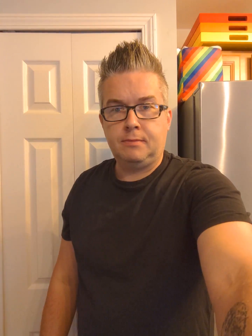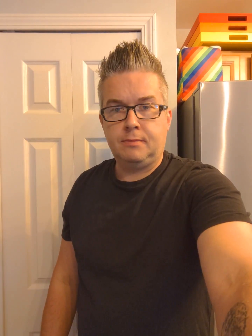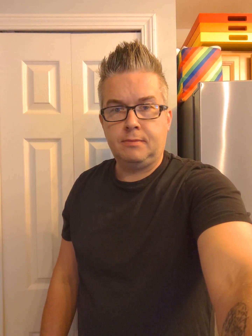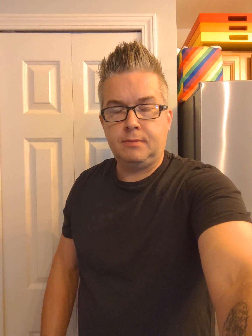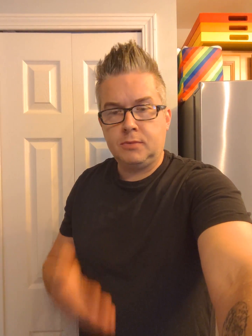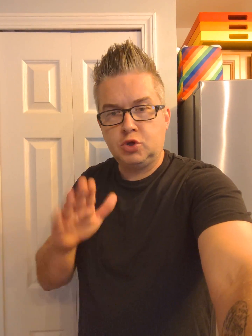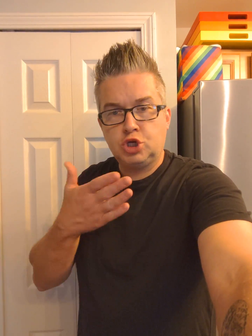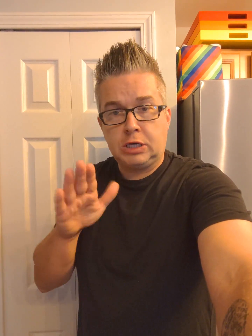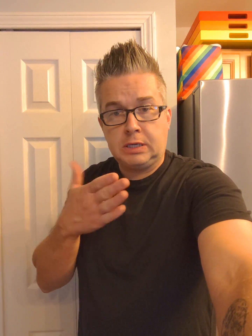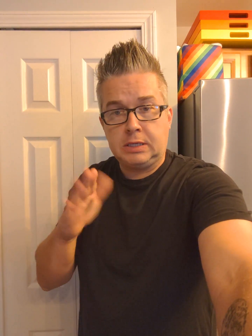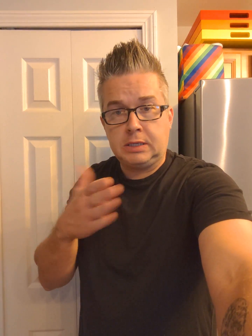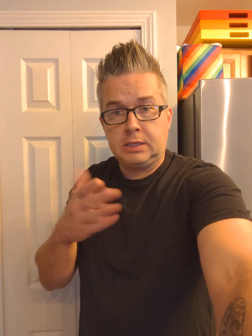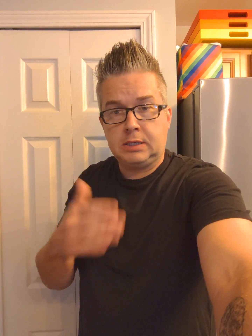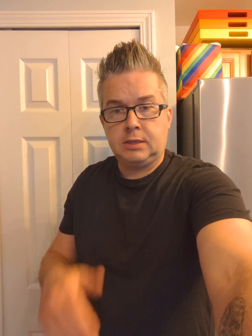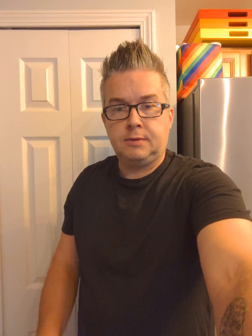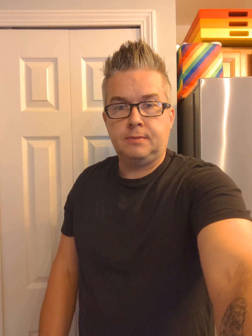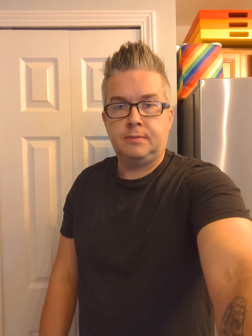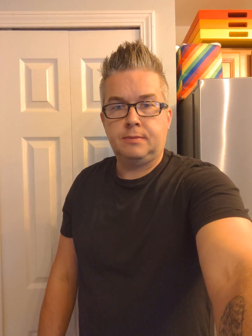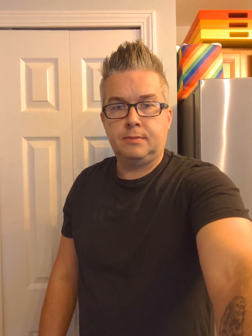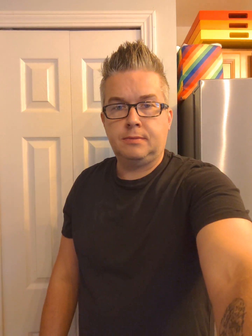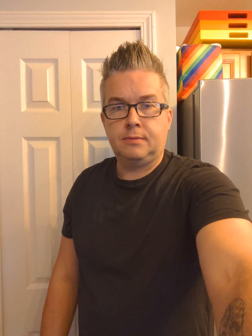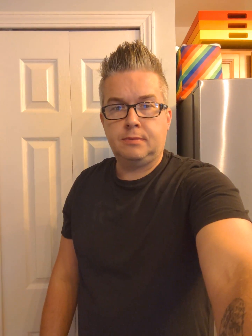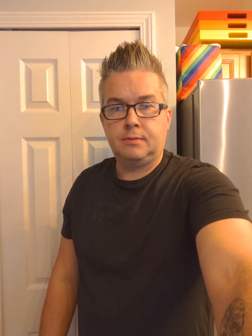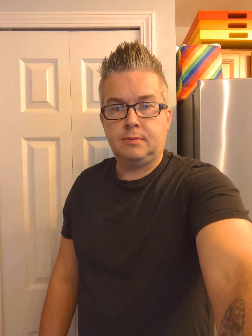share